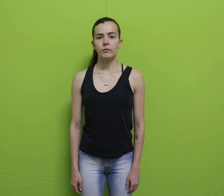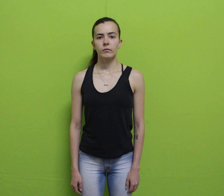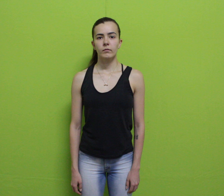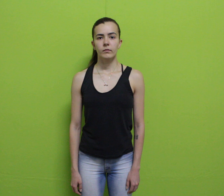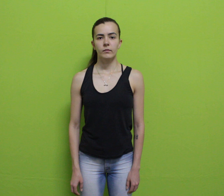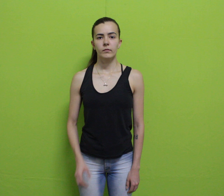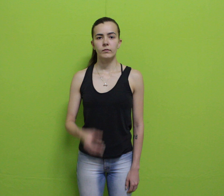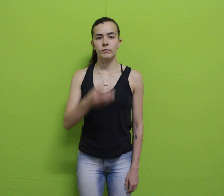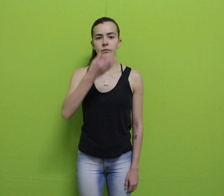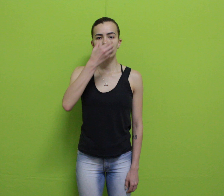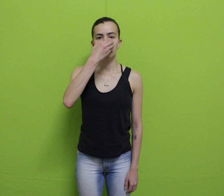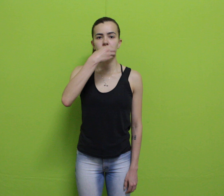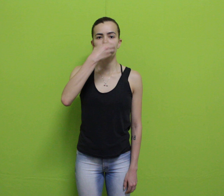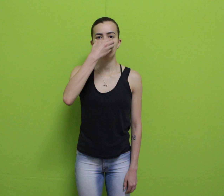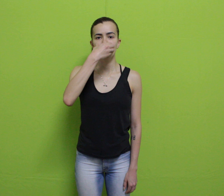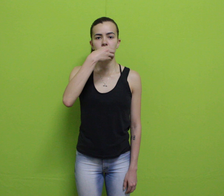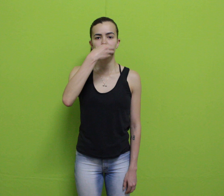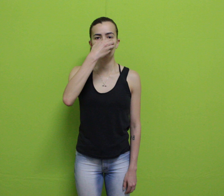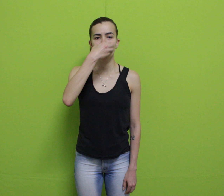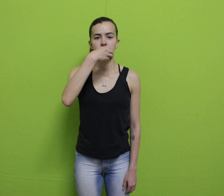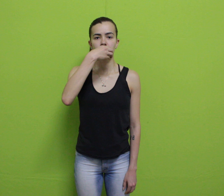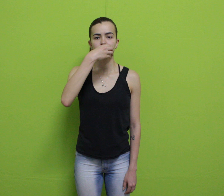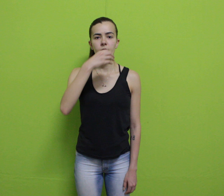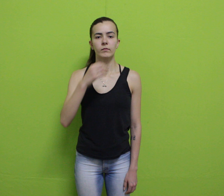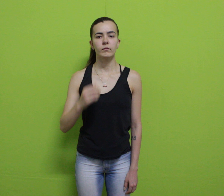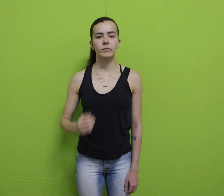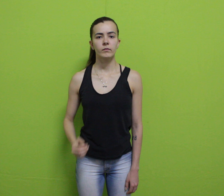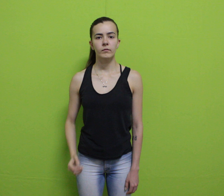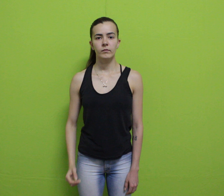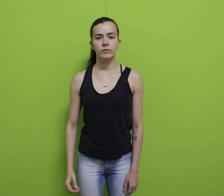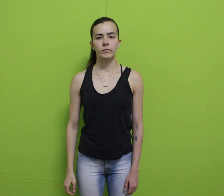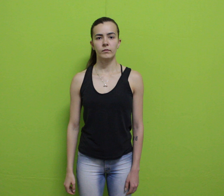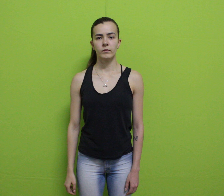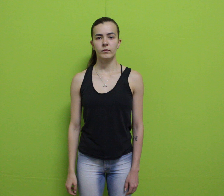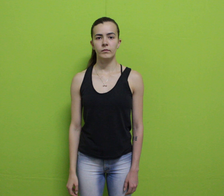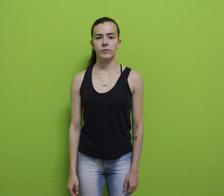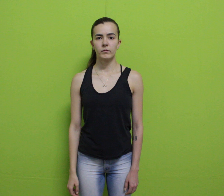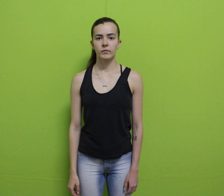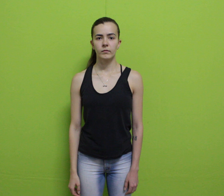maçã